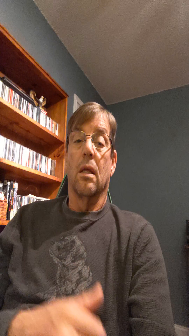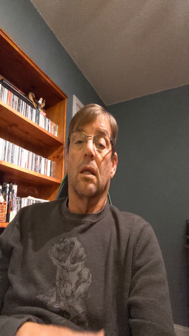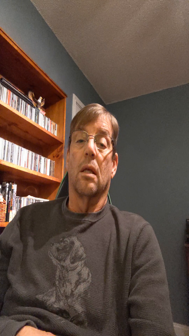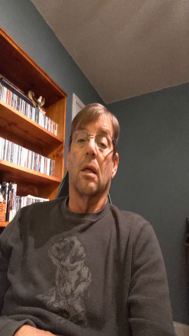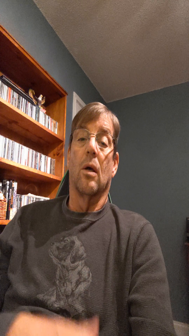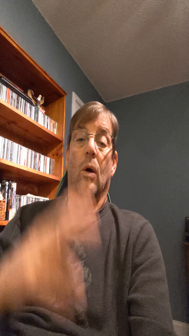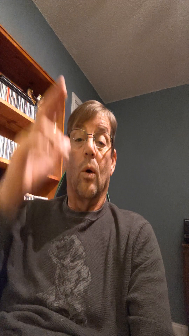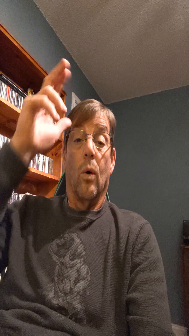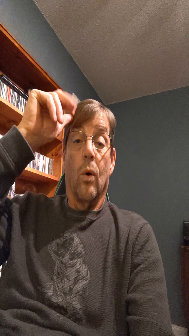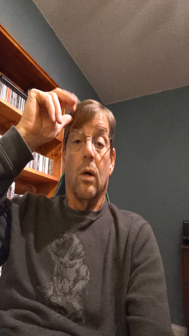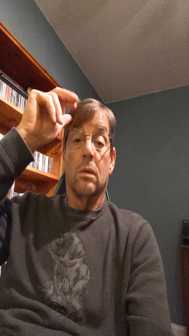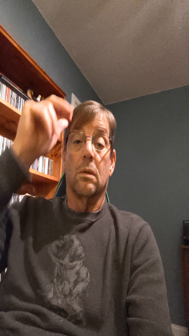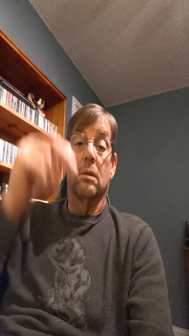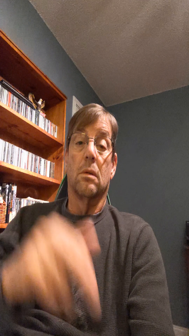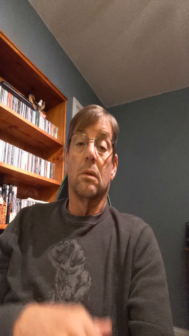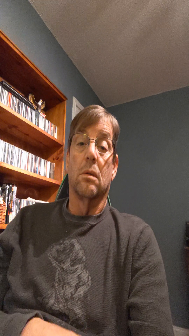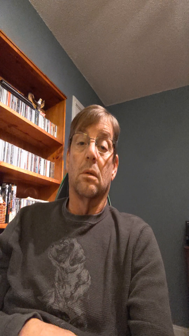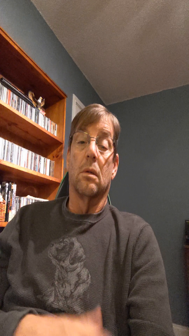horse